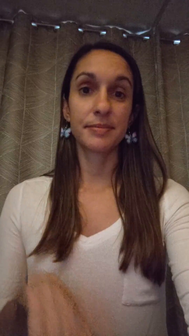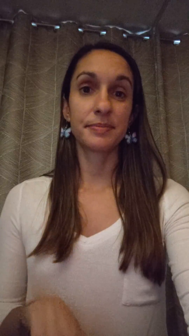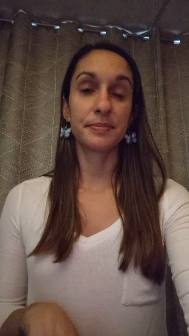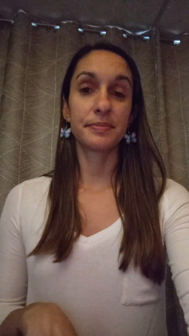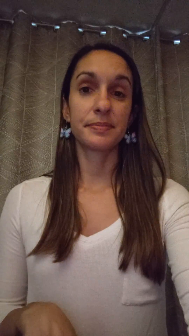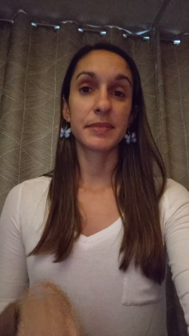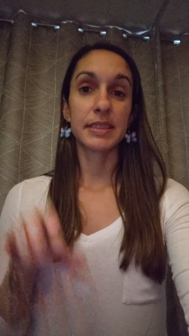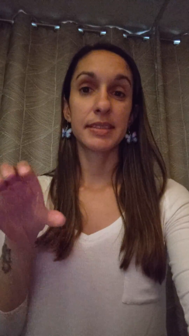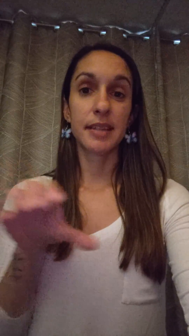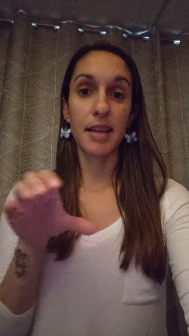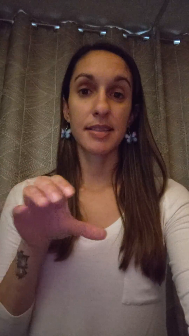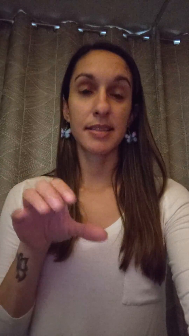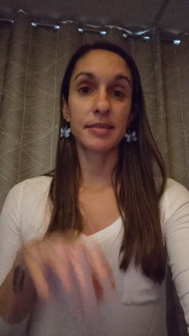does